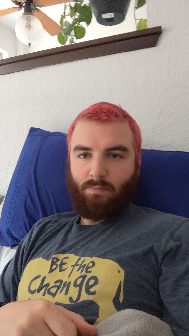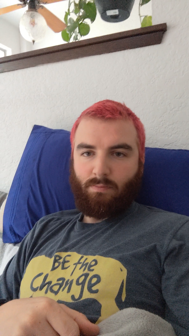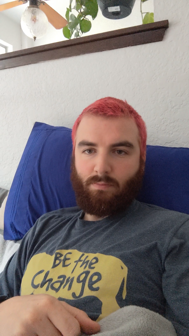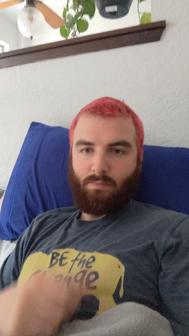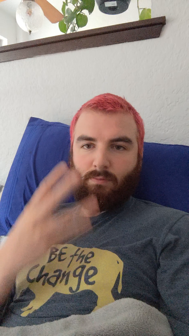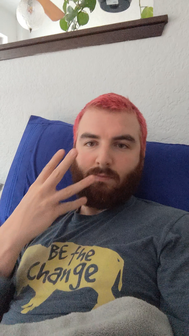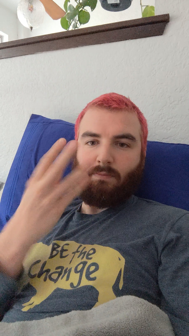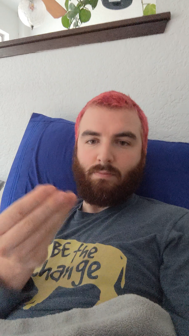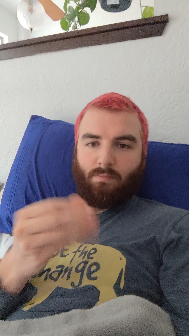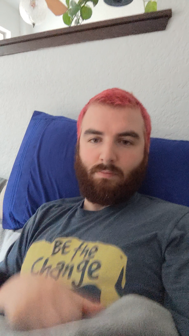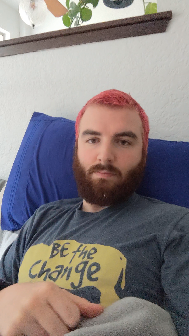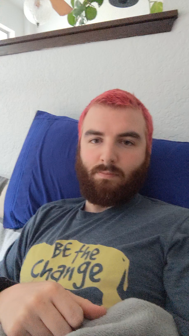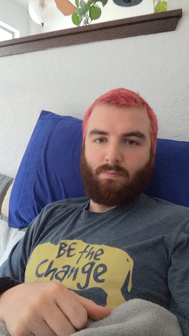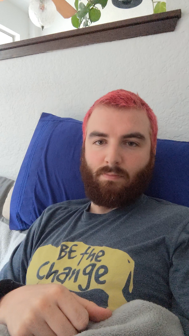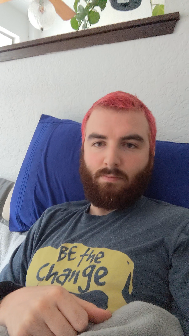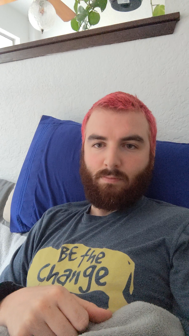got to